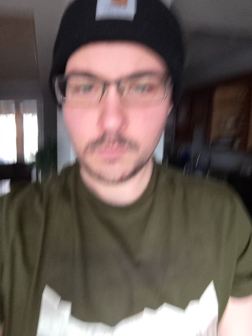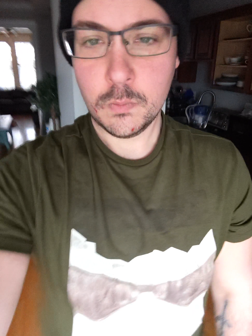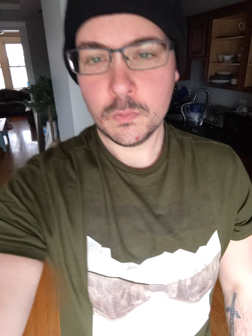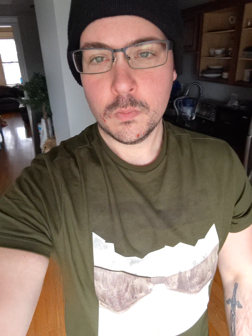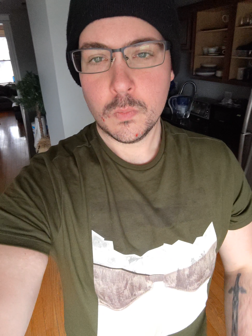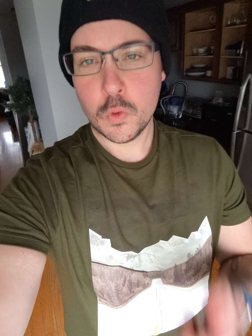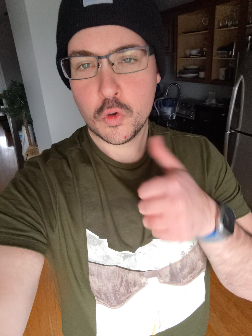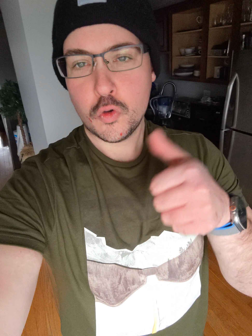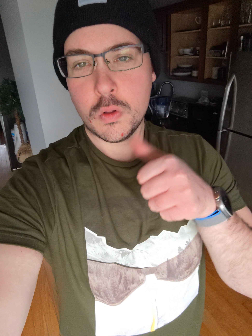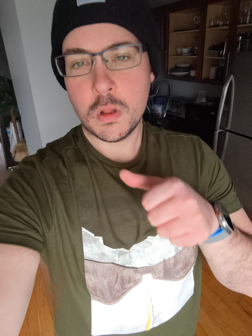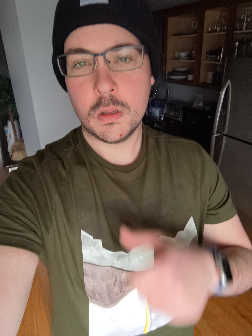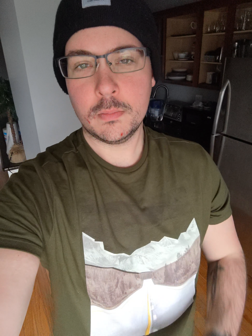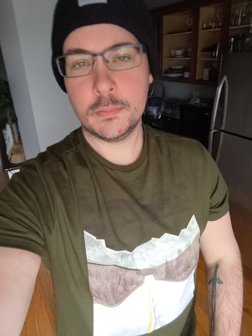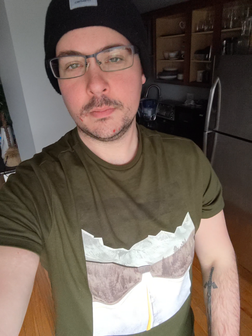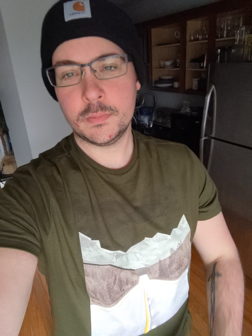girl